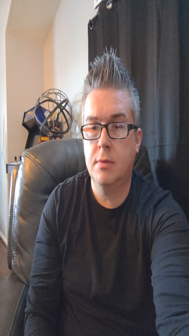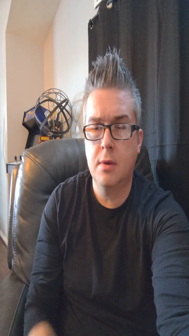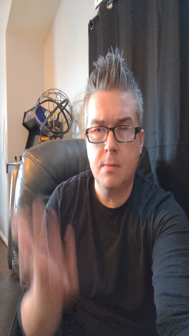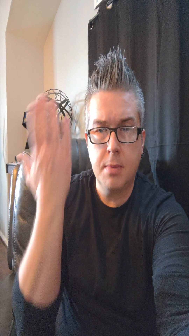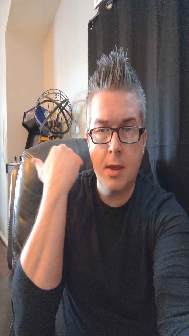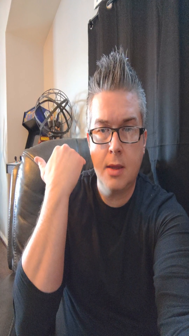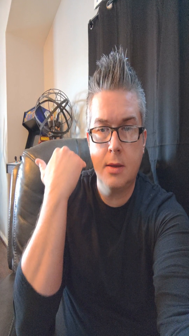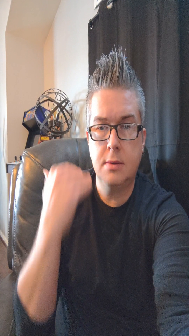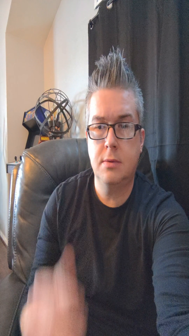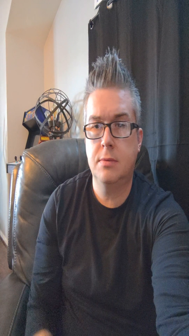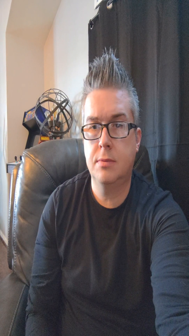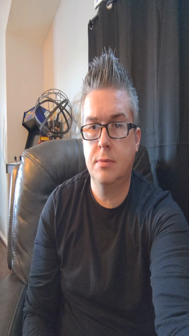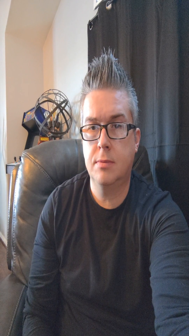before